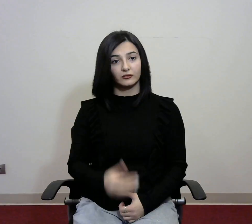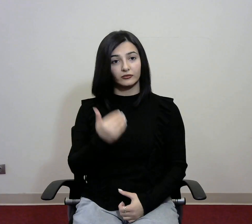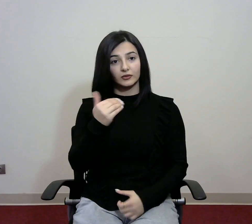sizin